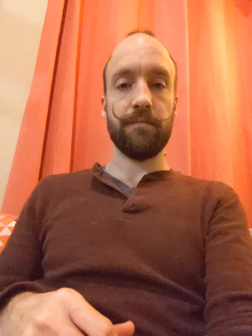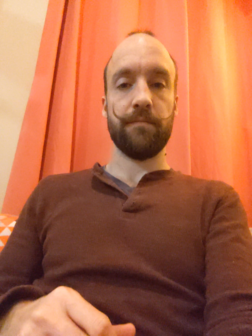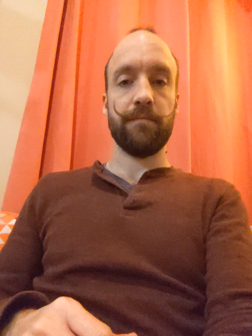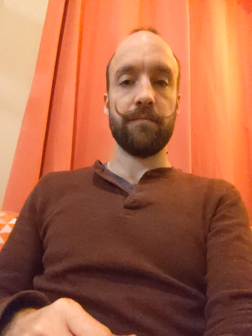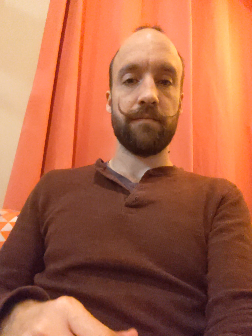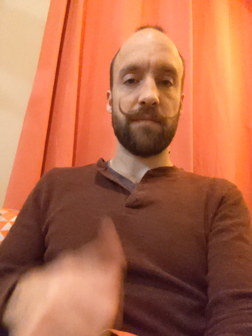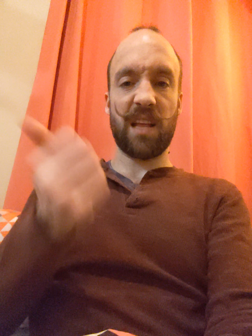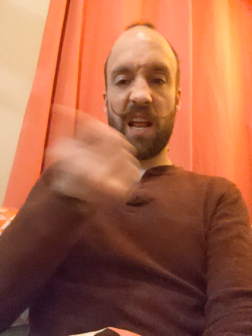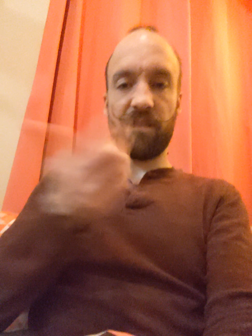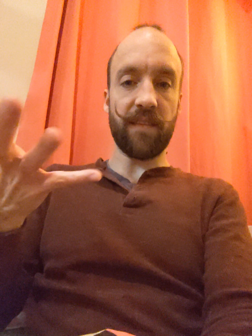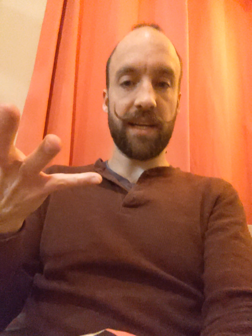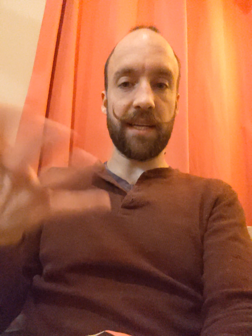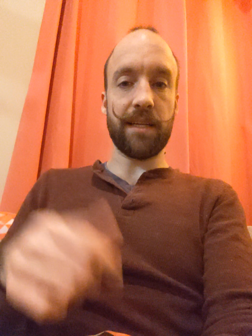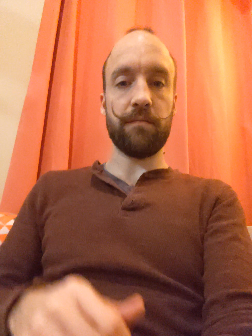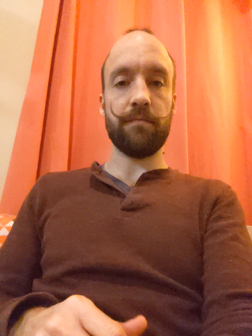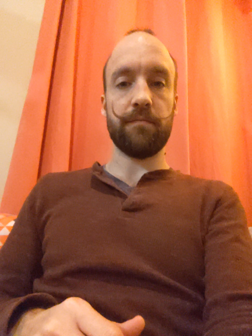every